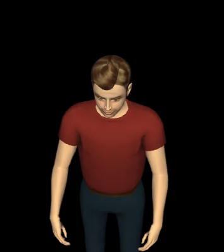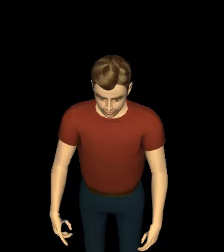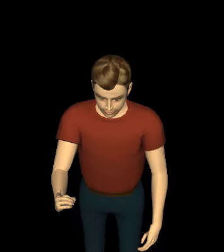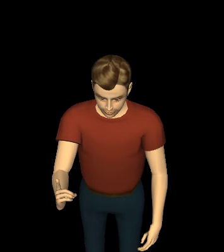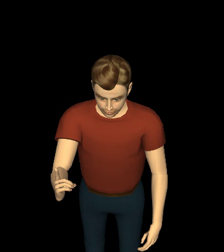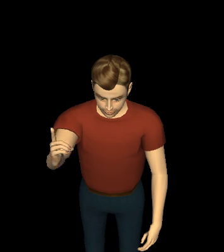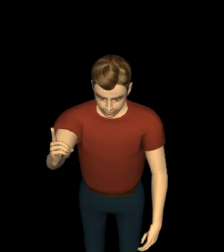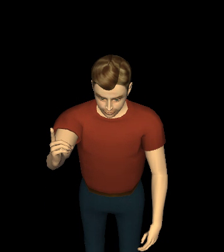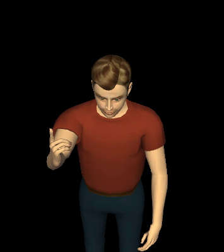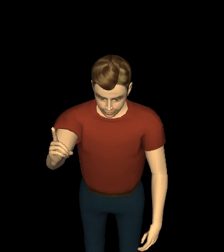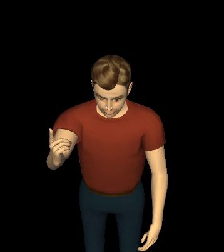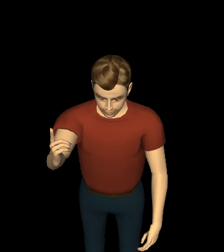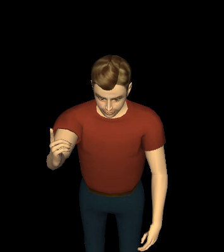الله